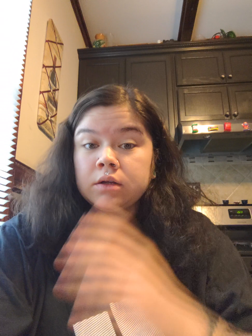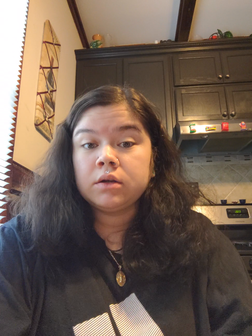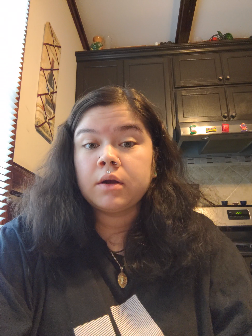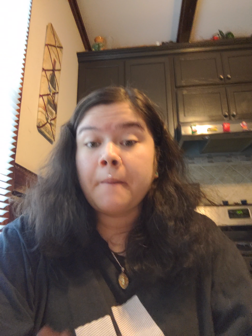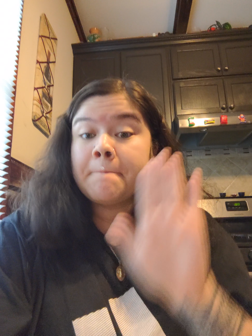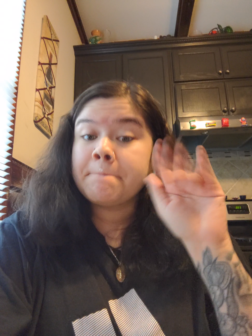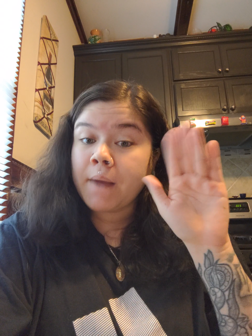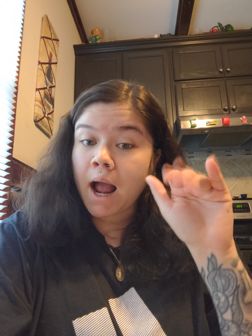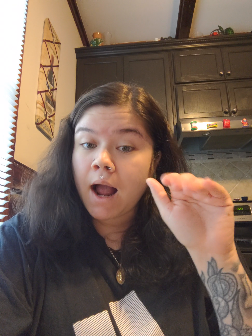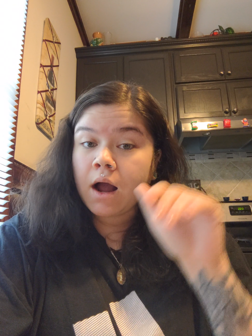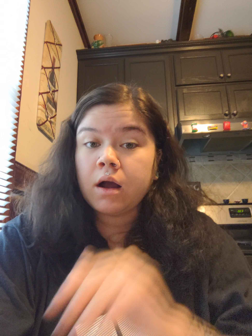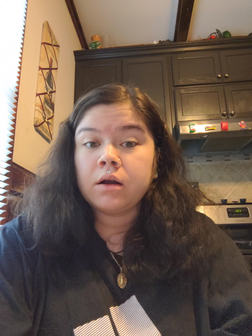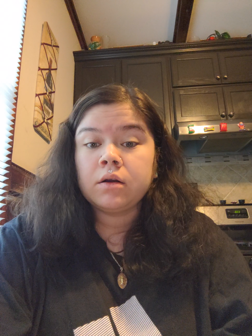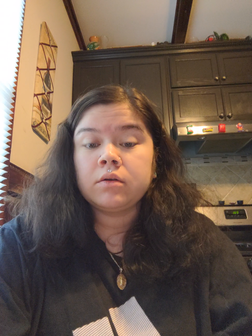bye